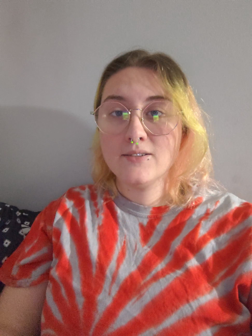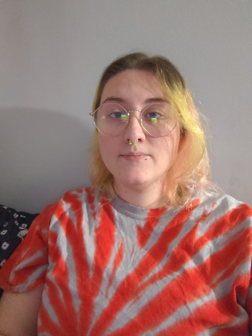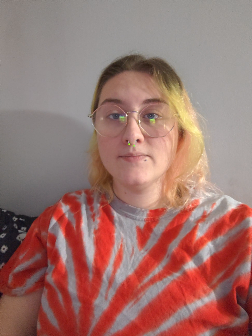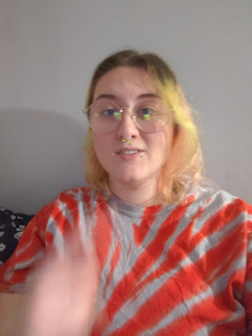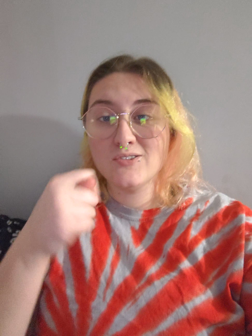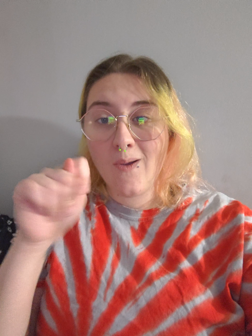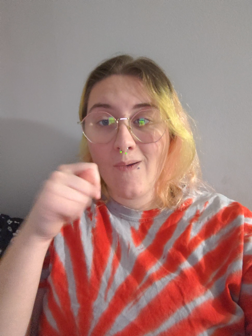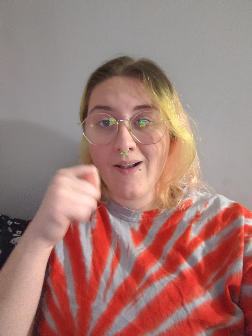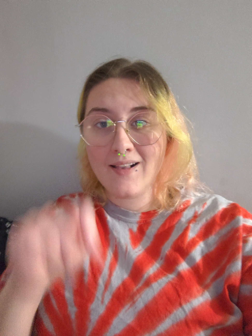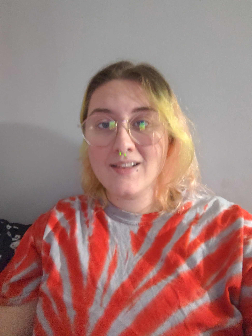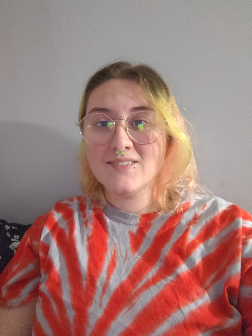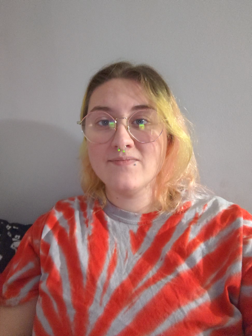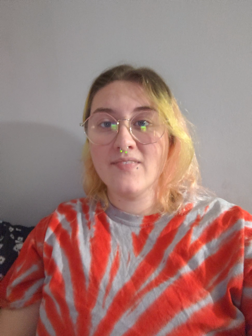toy